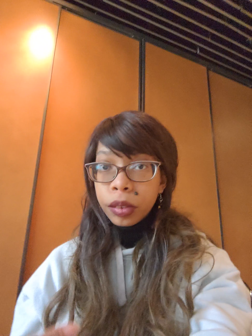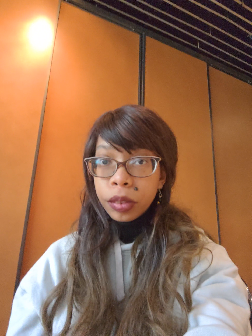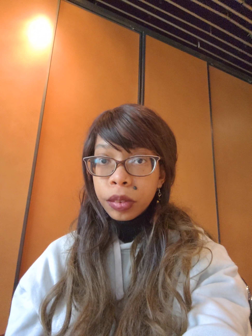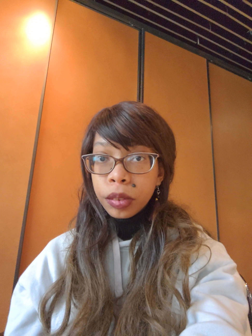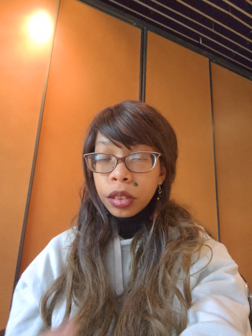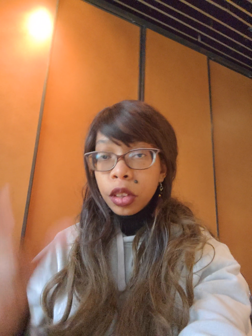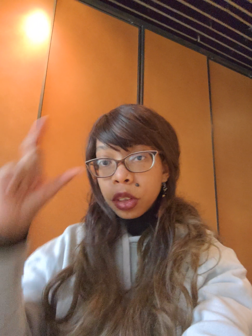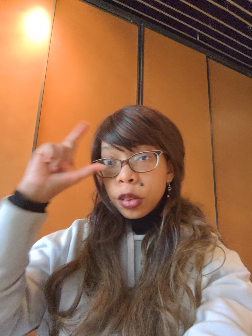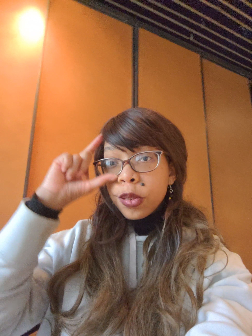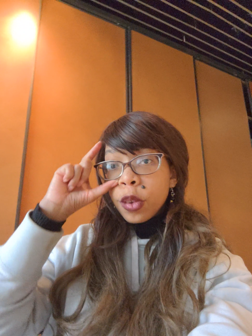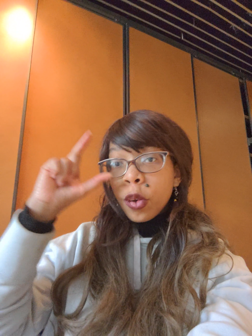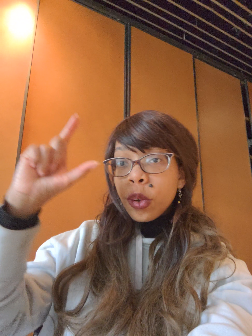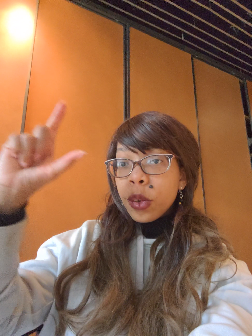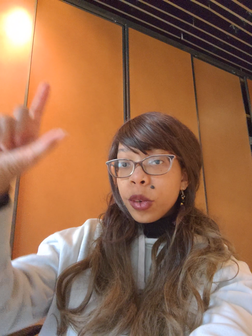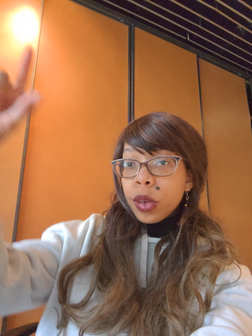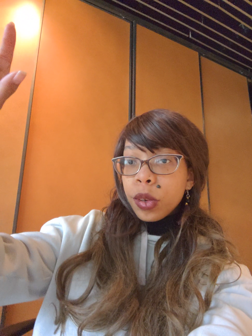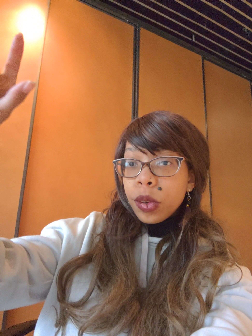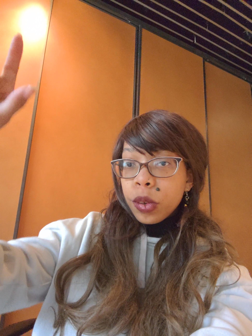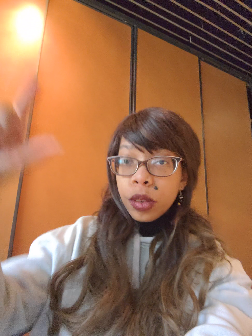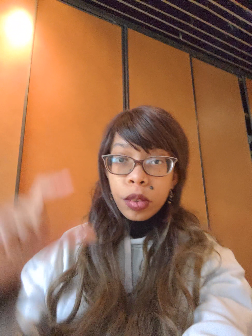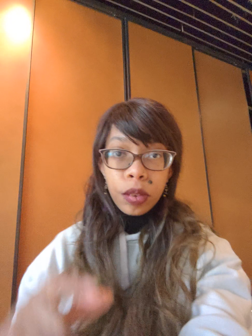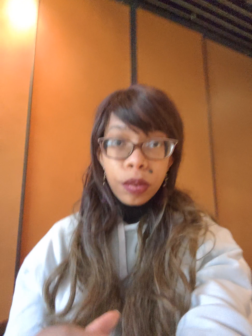moon